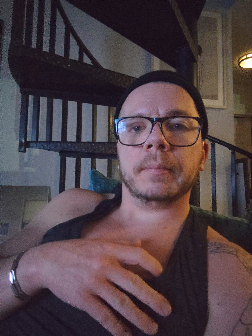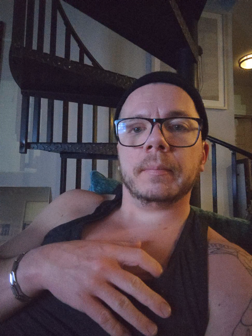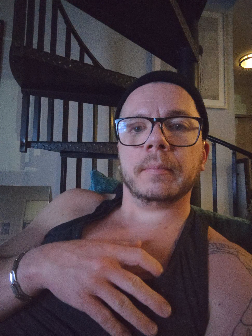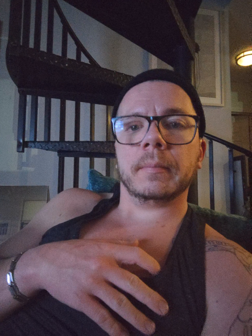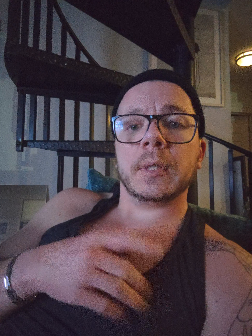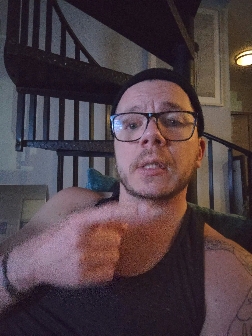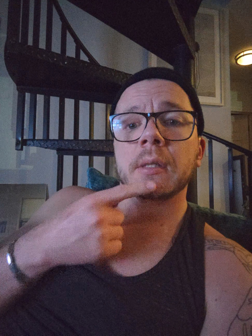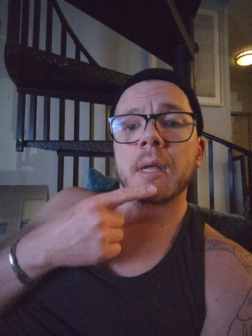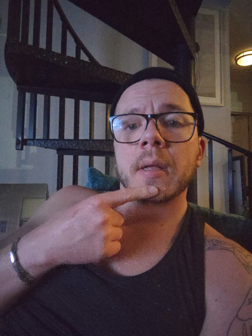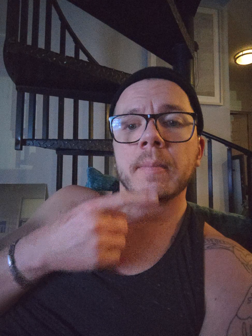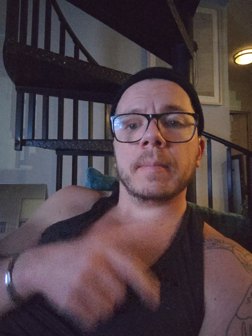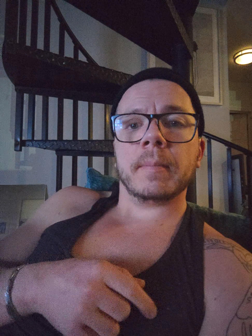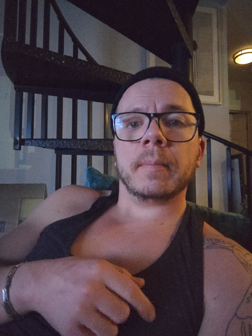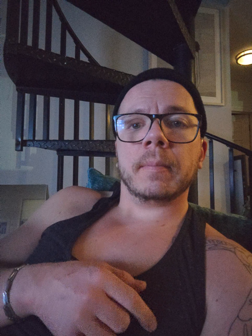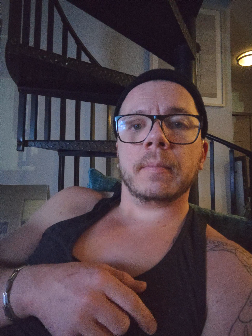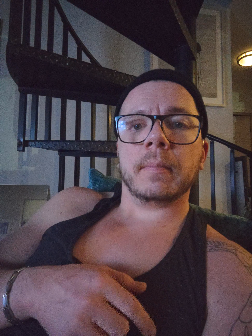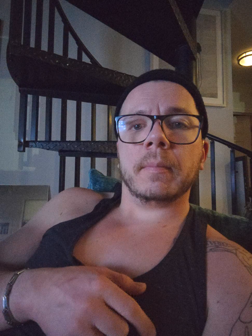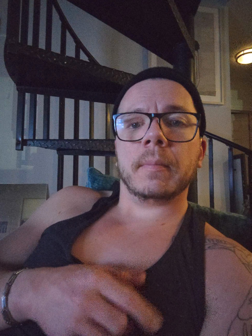say